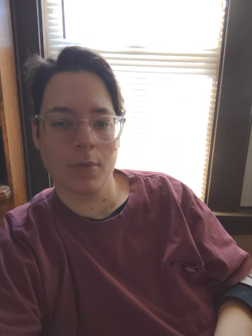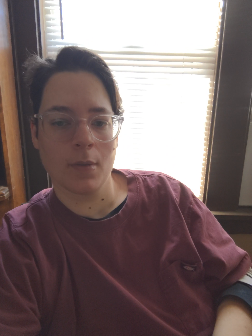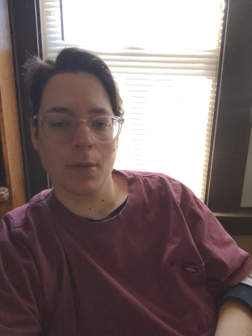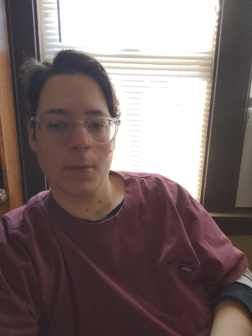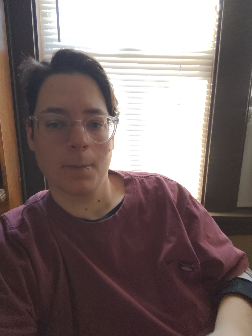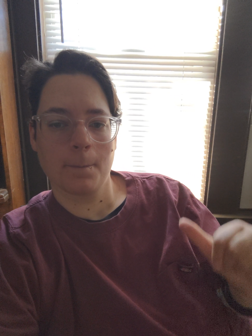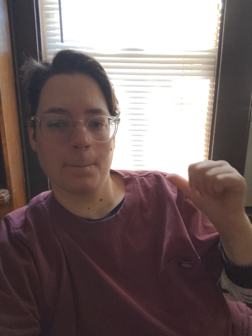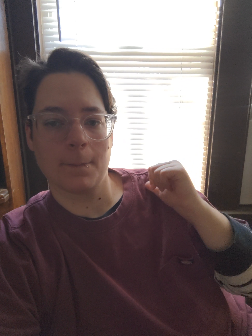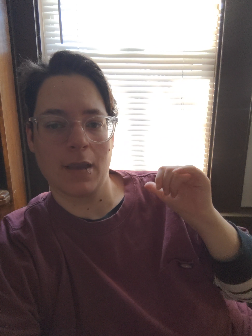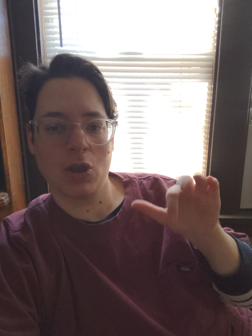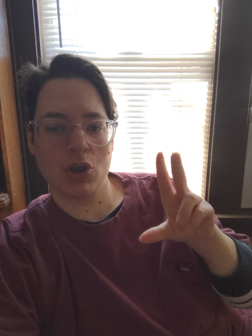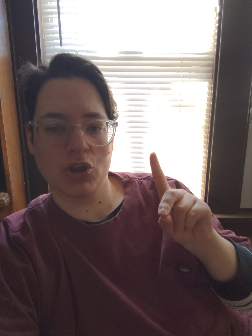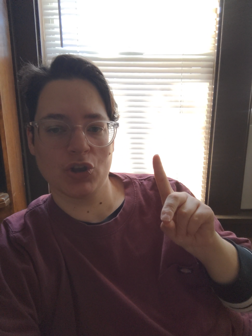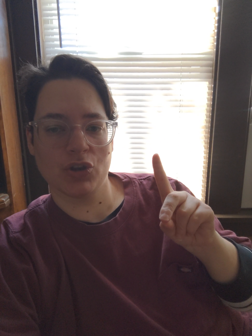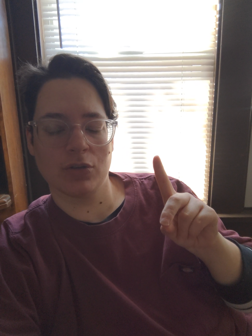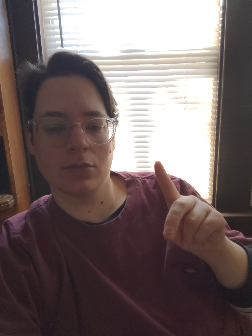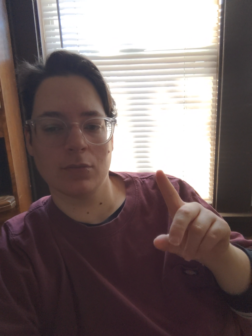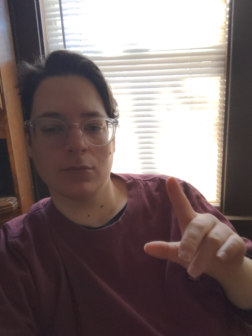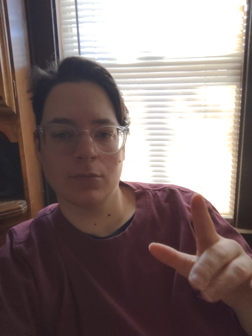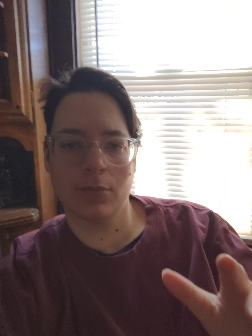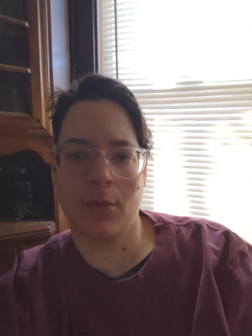backyard